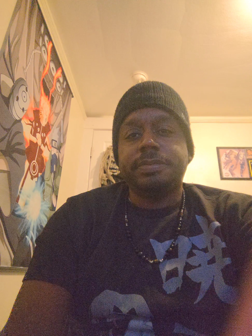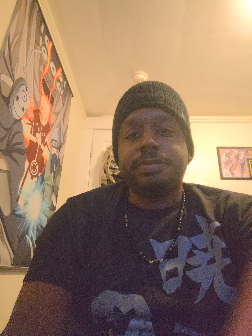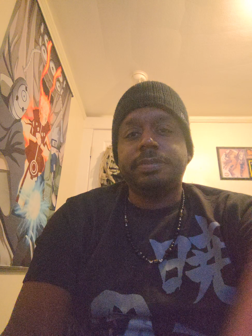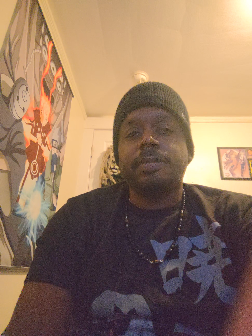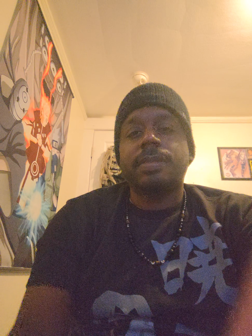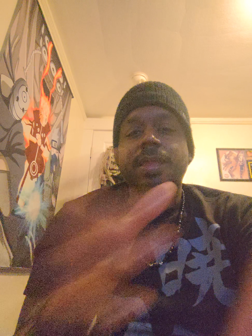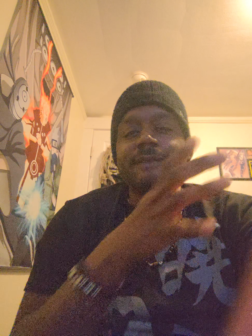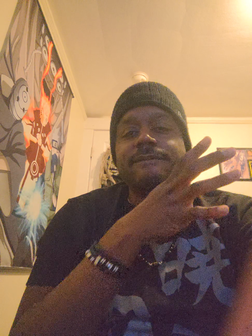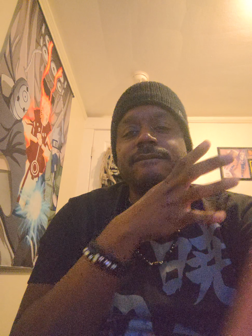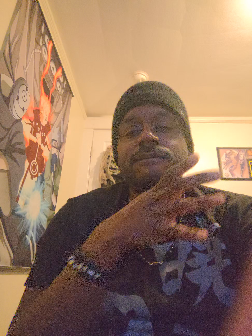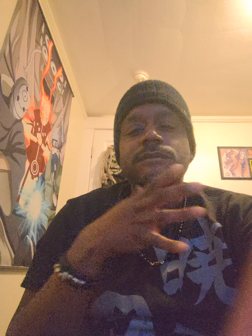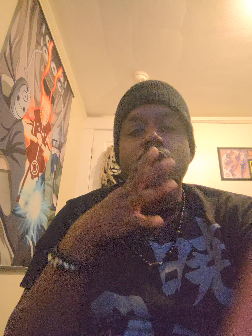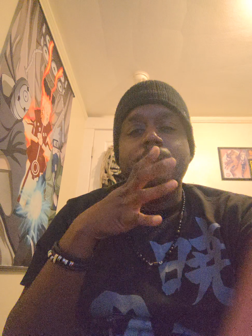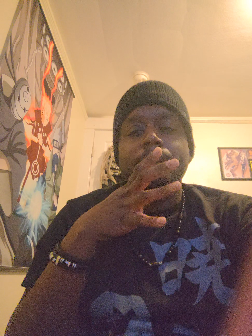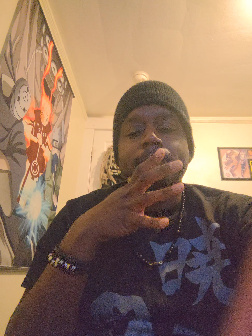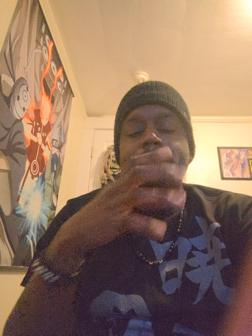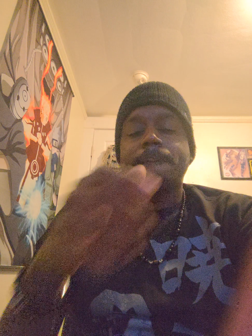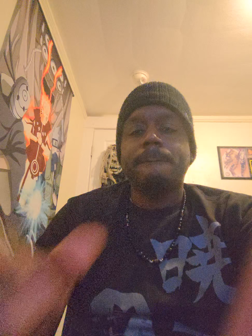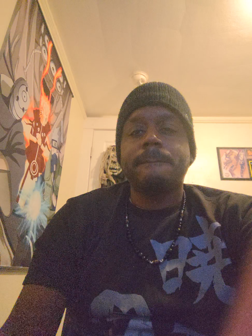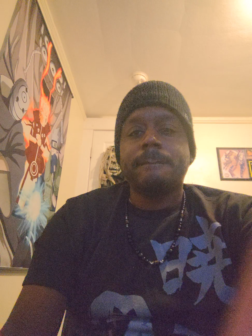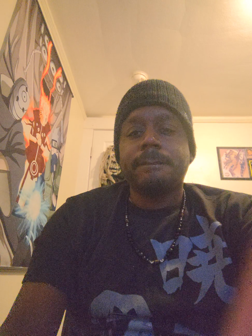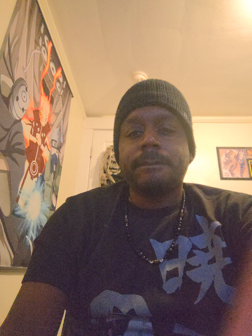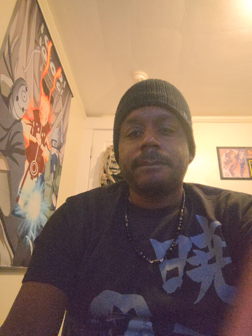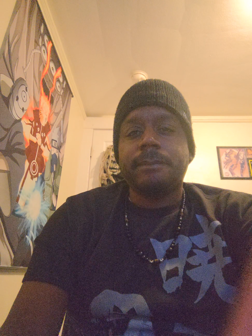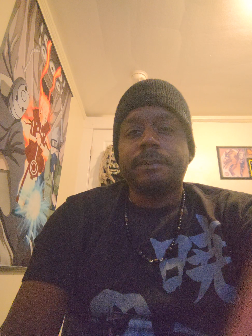farm